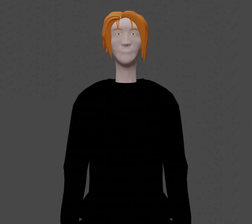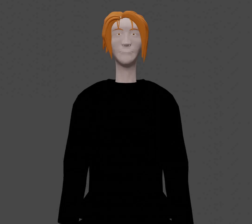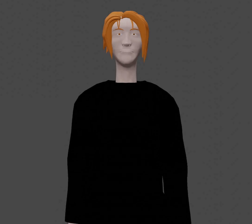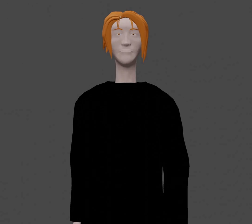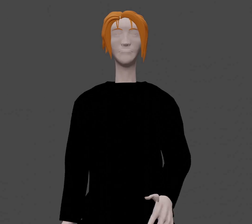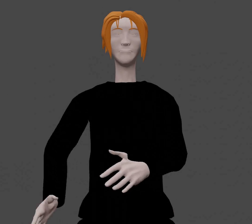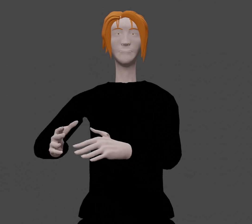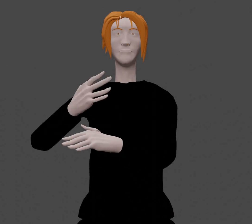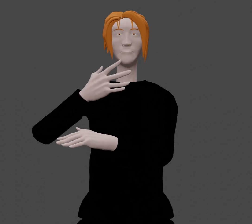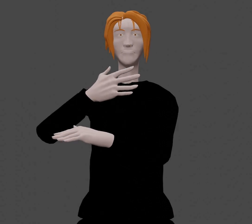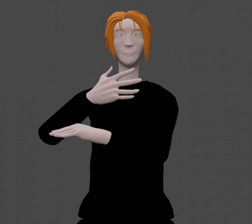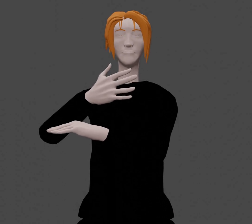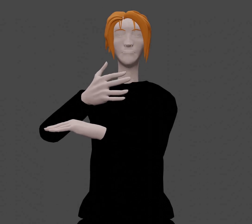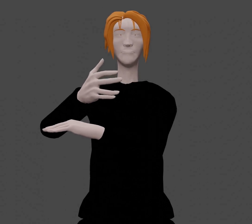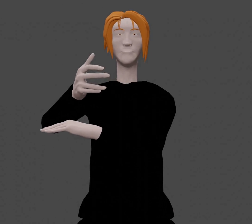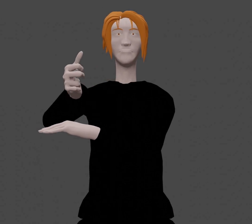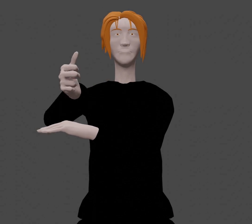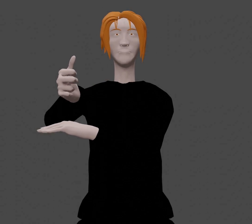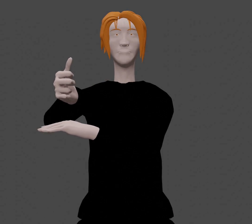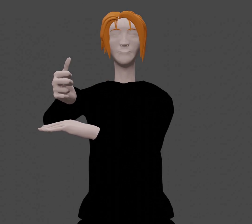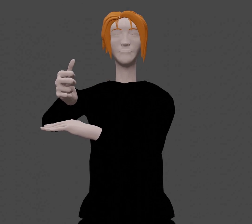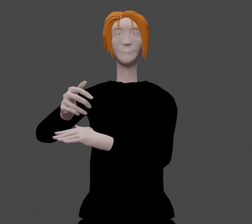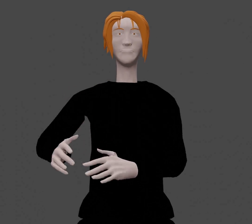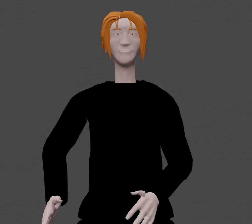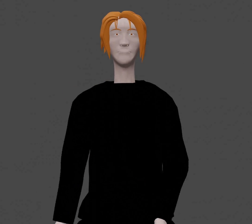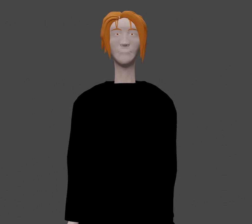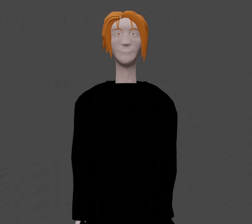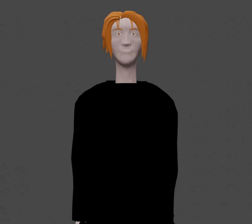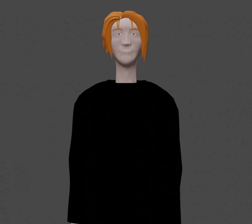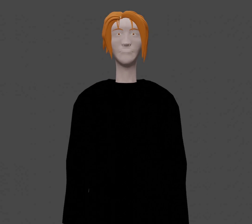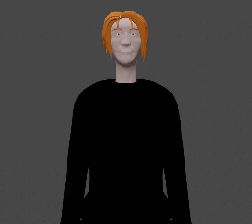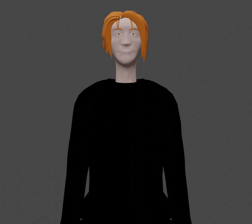Atmosphere